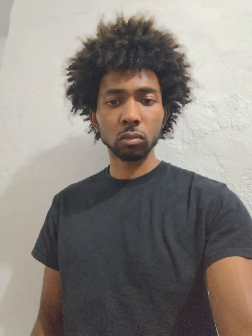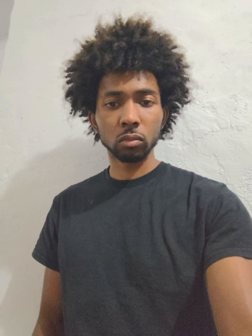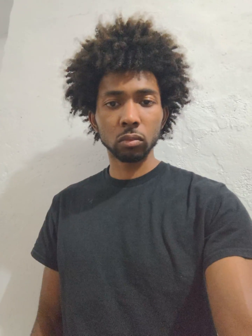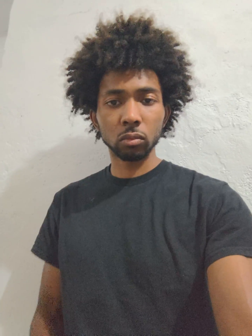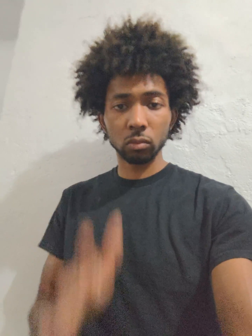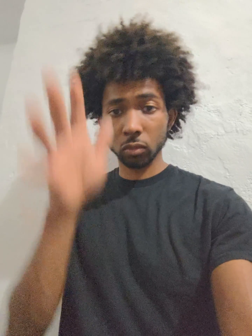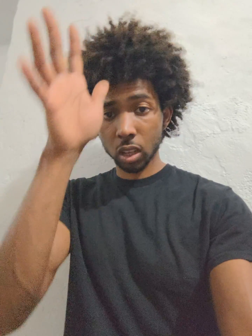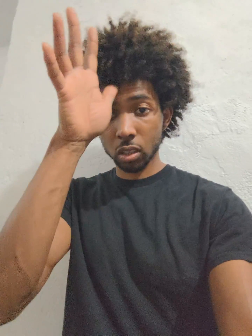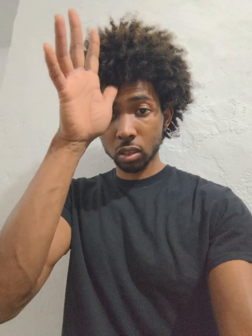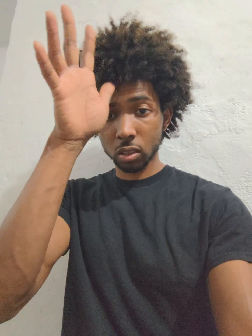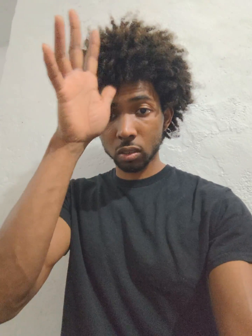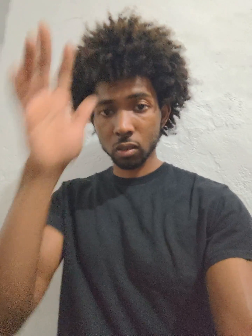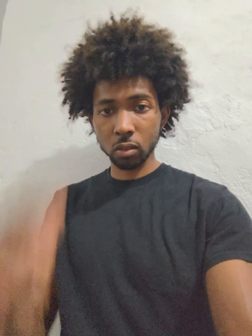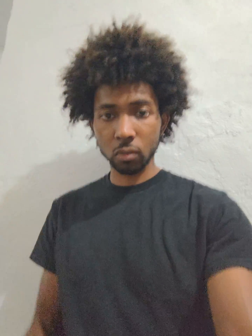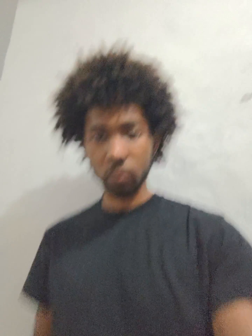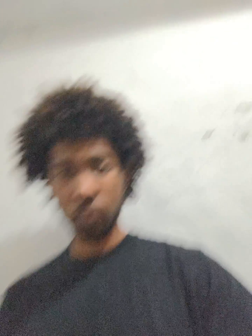daddy